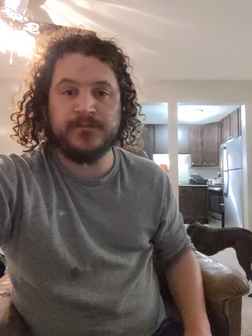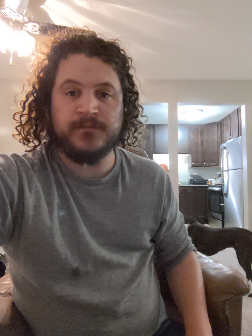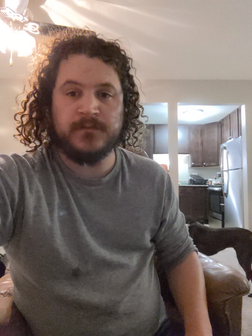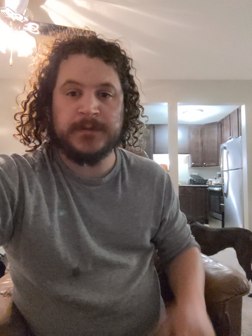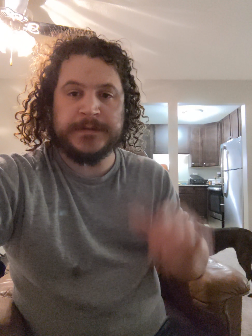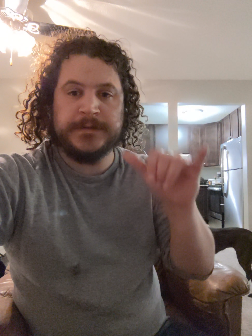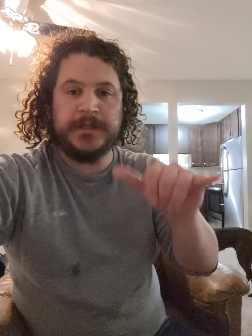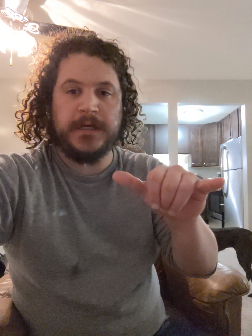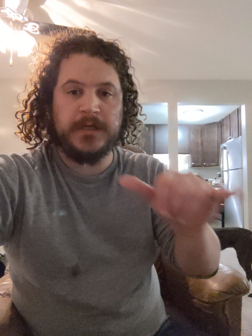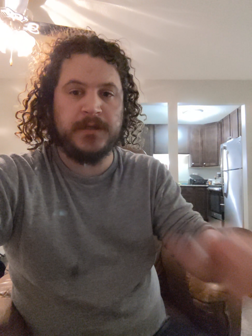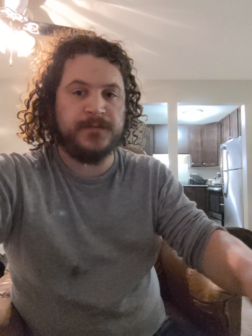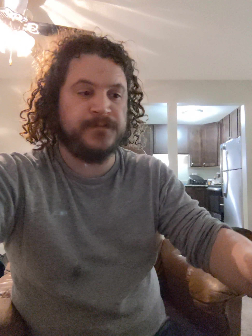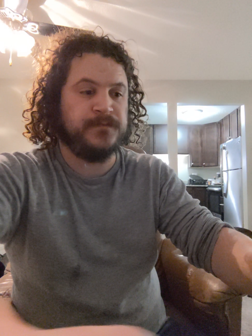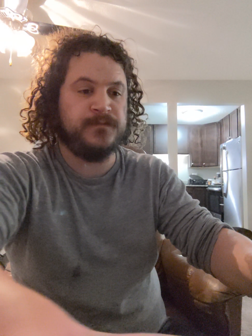stay